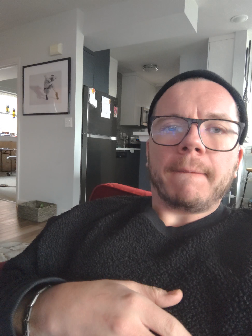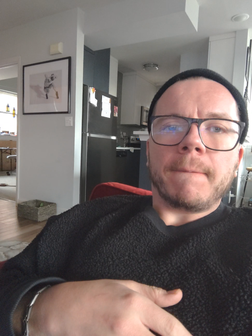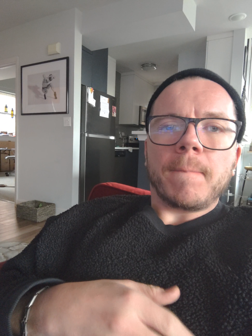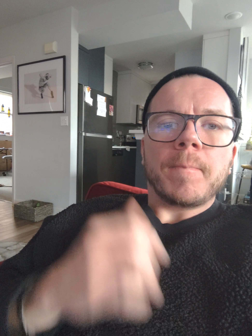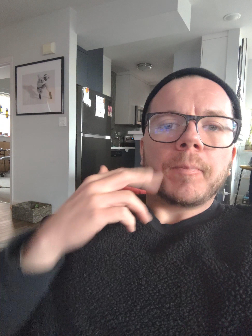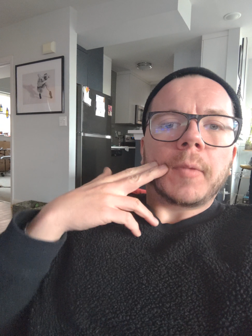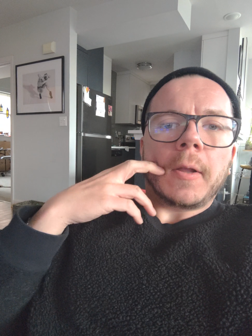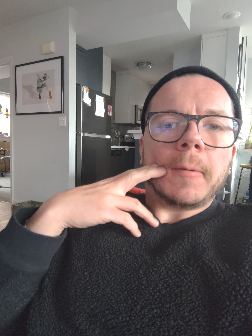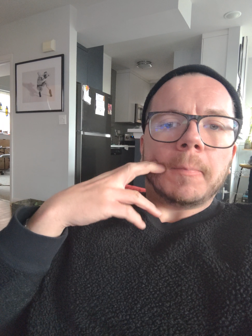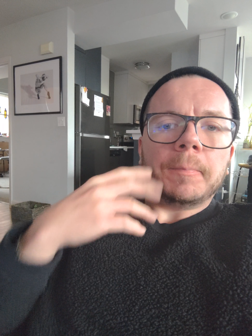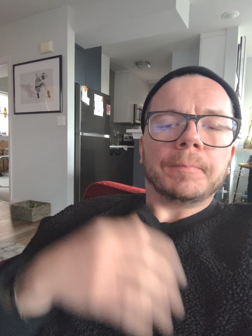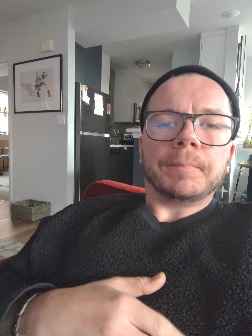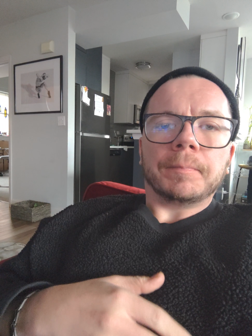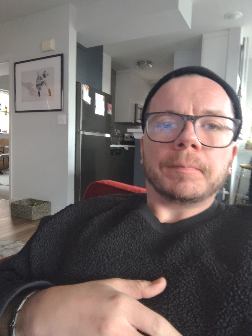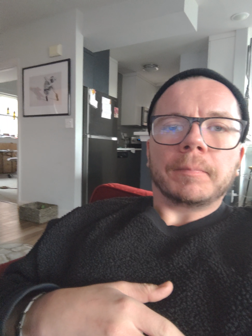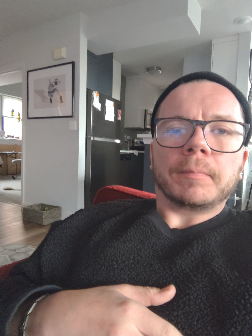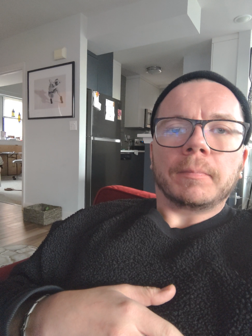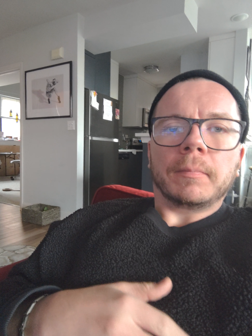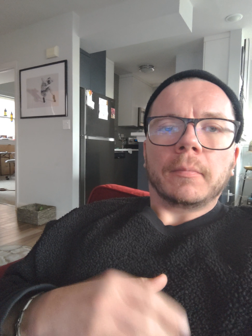gum